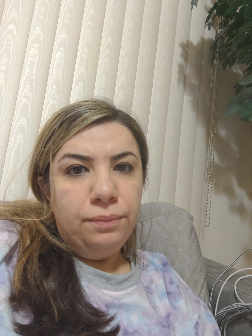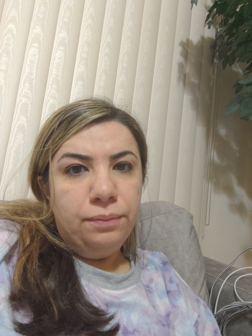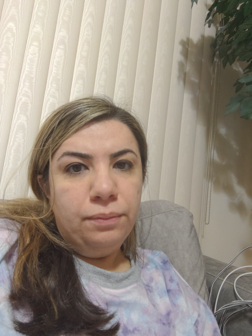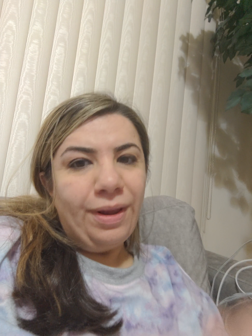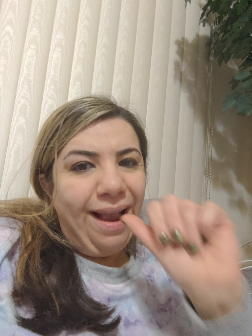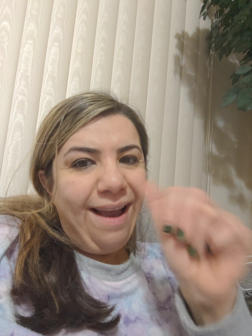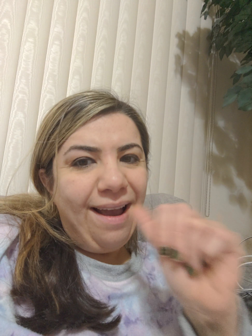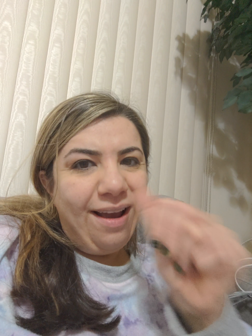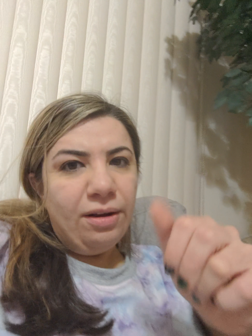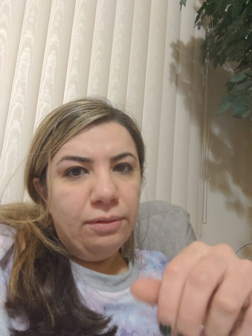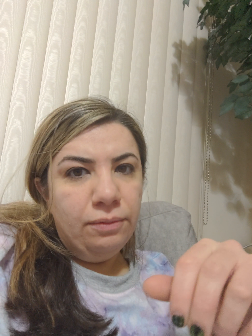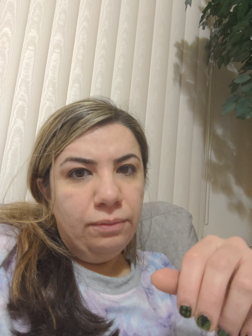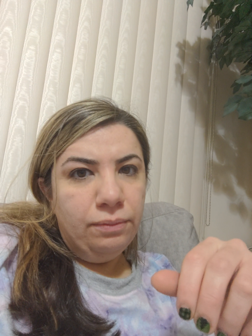nuts